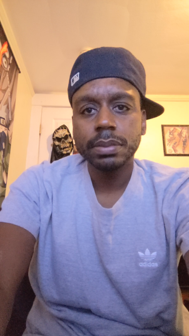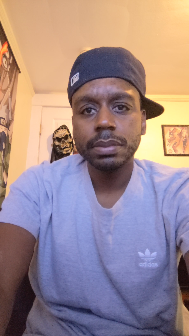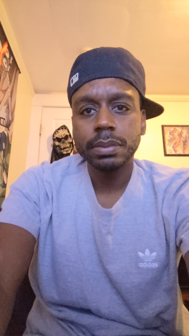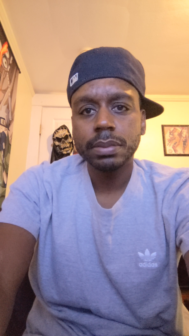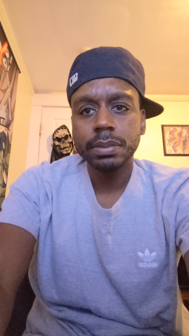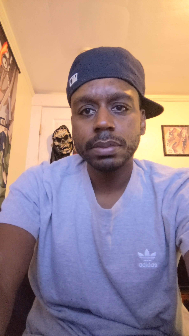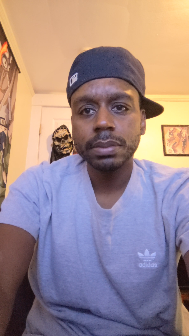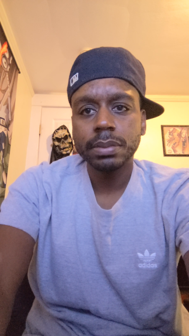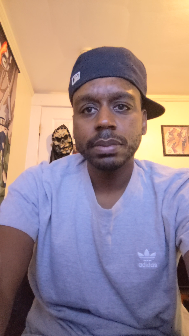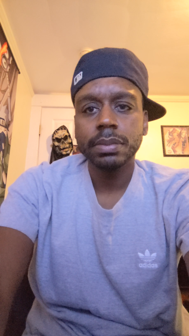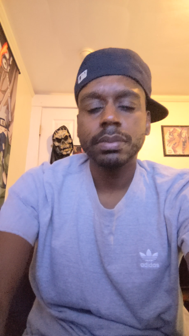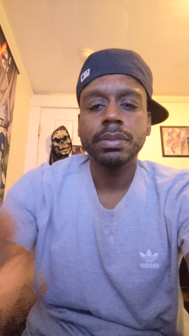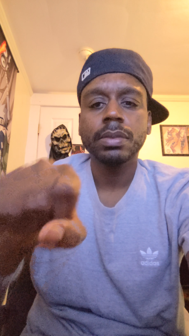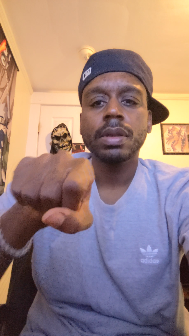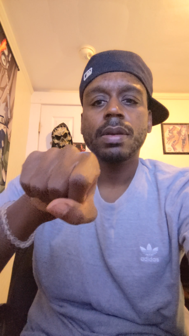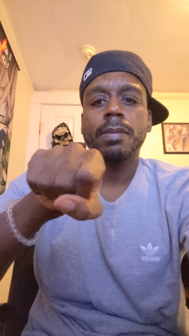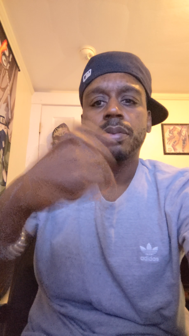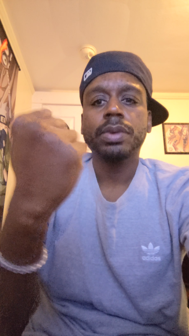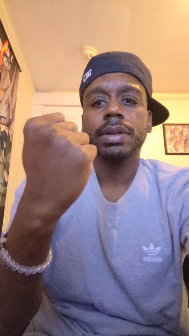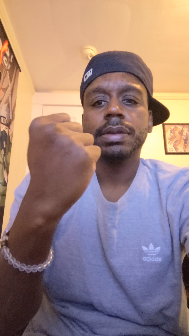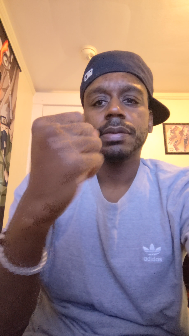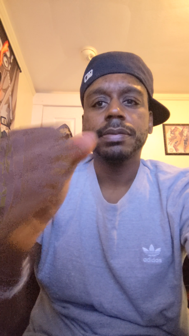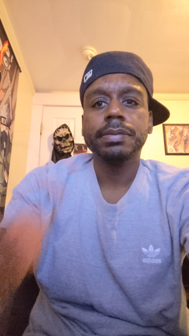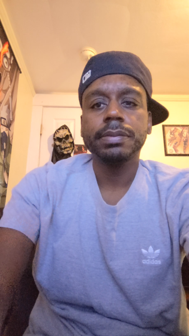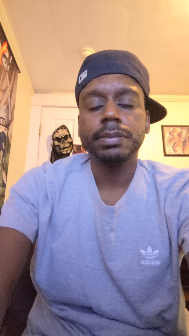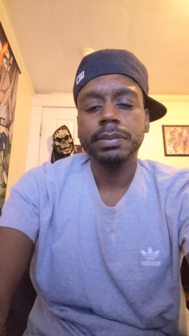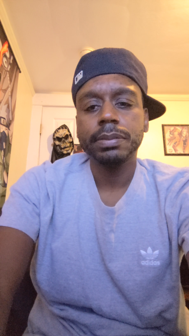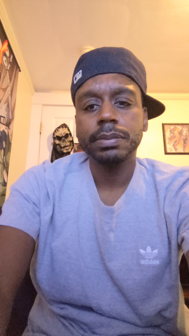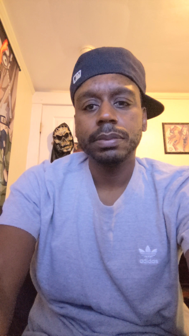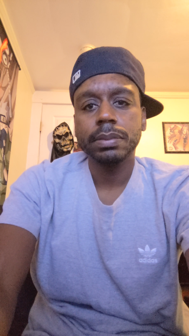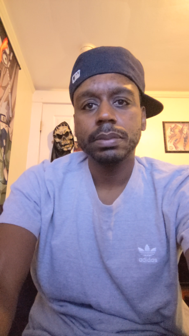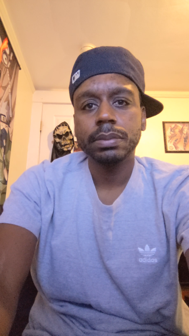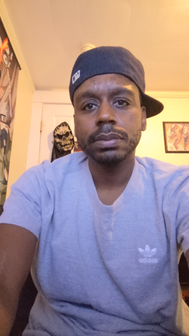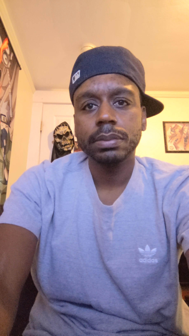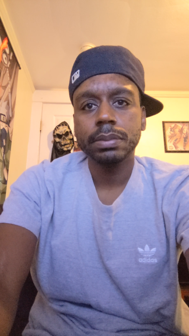break